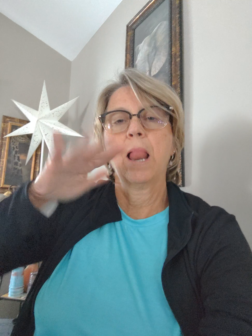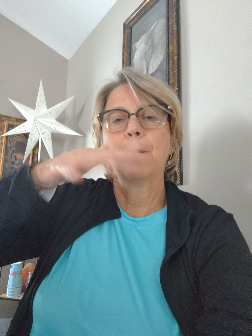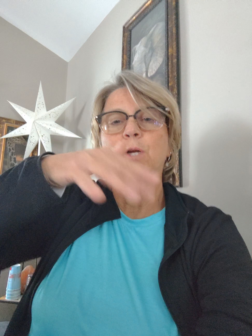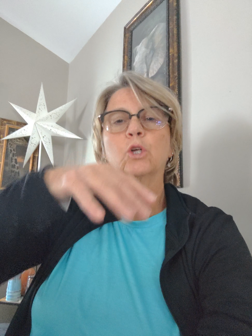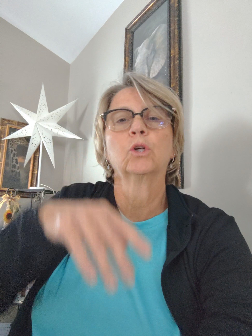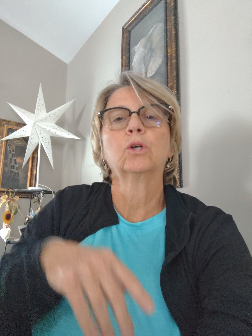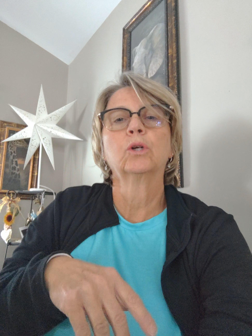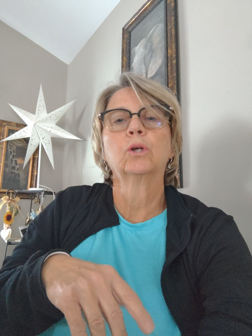helicopter